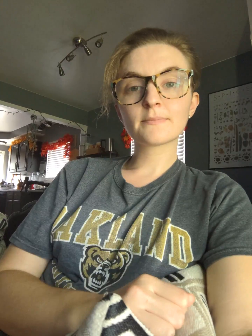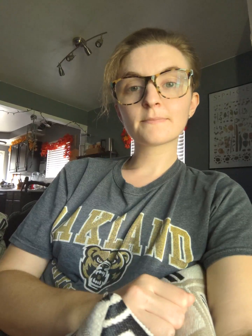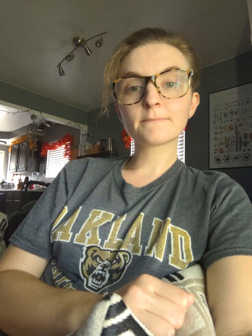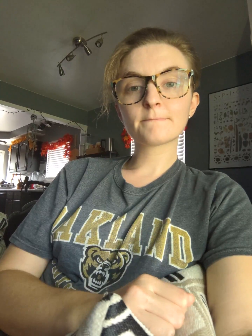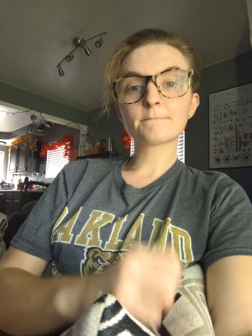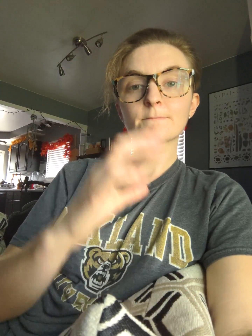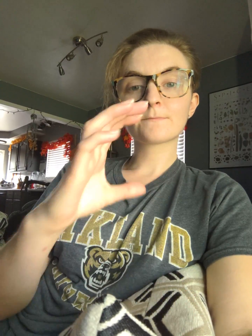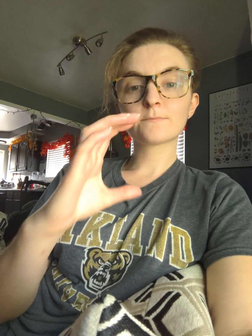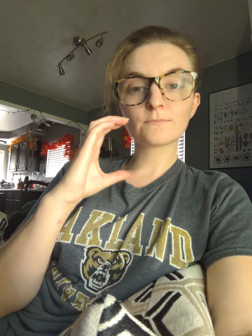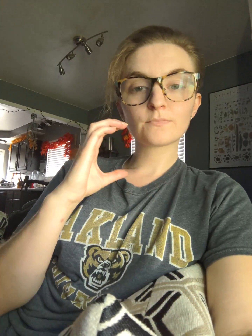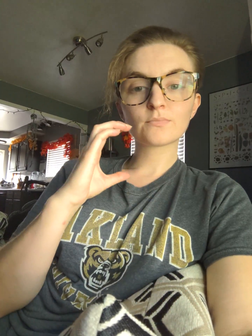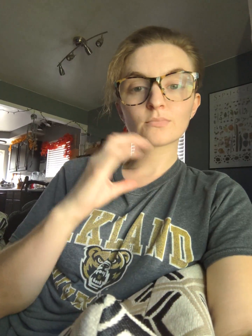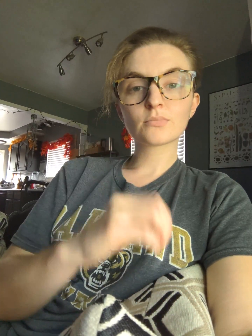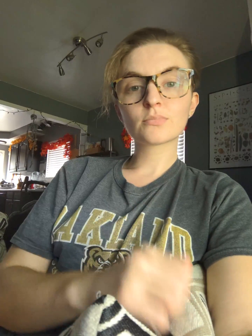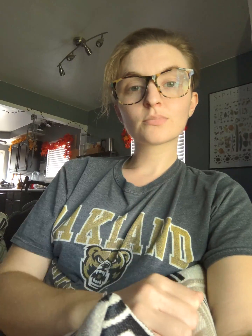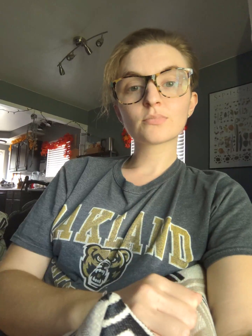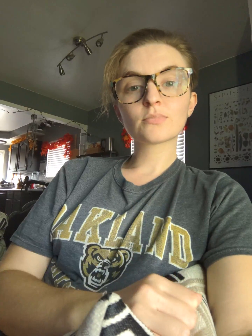bus